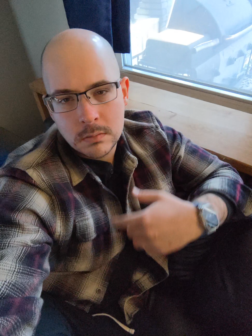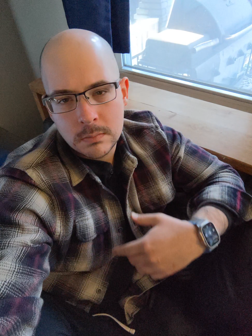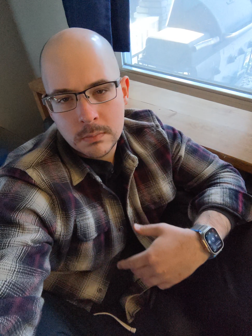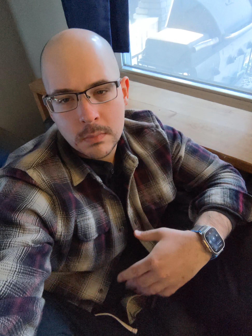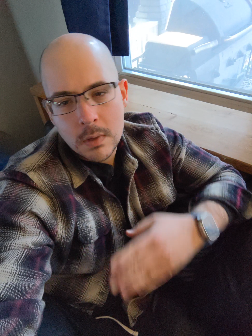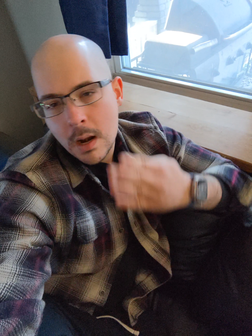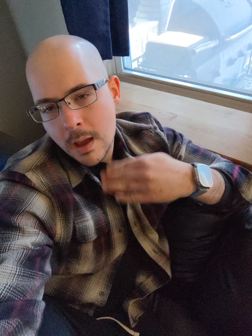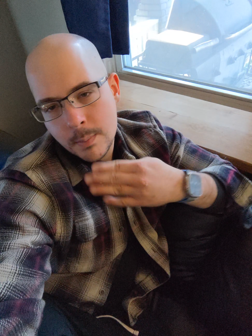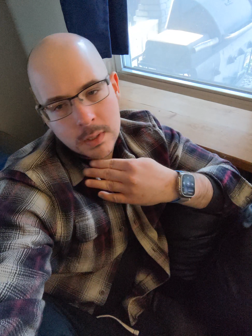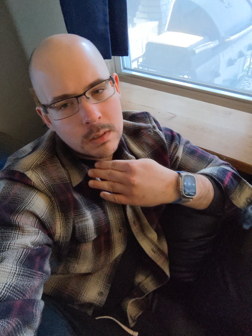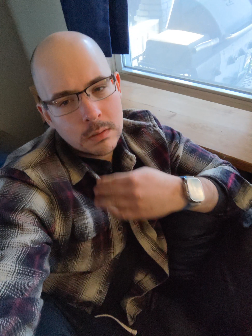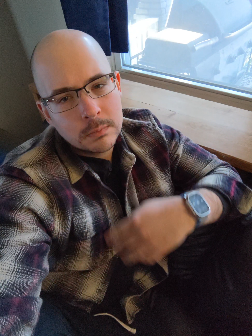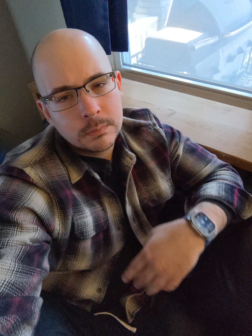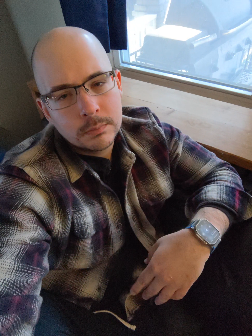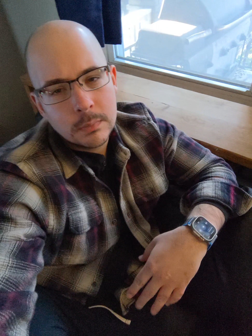napkin